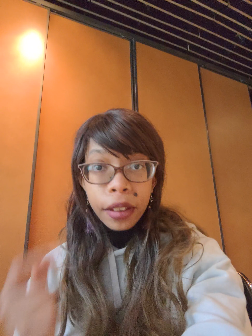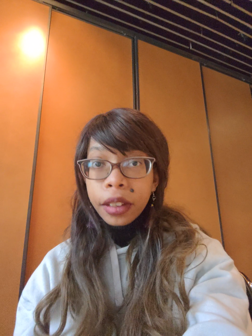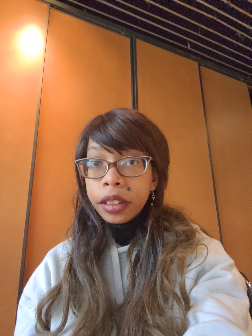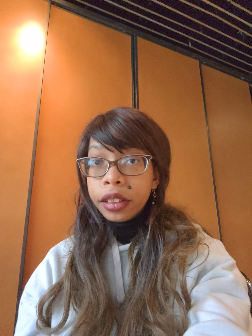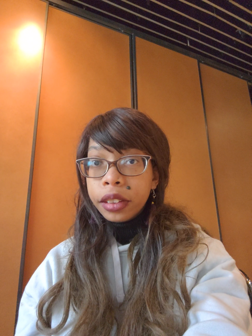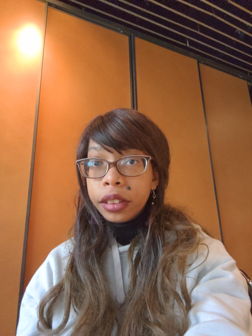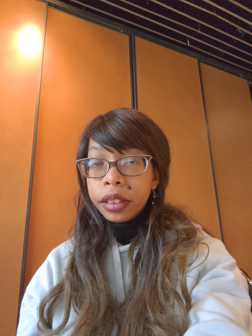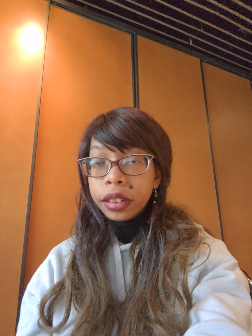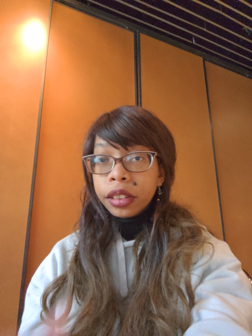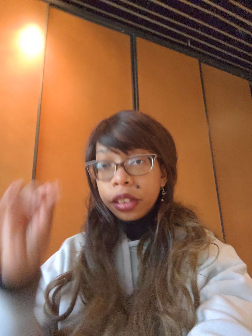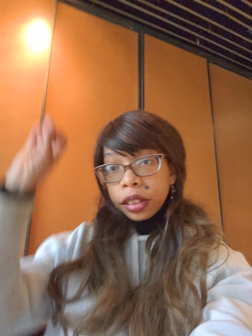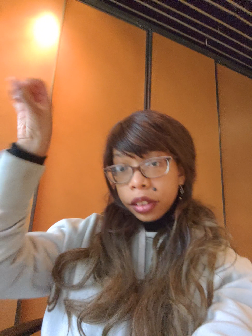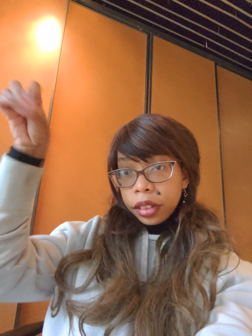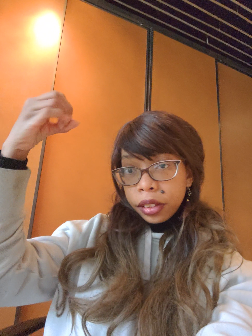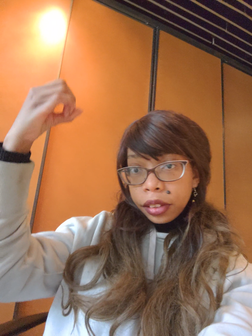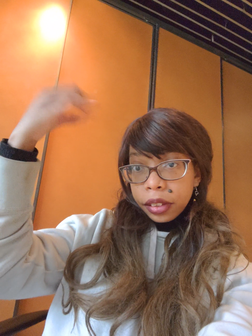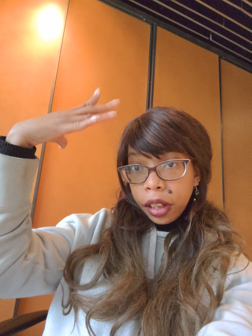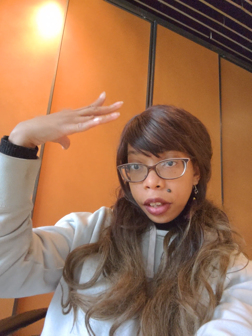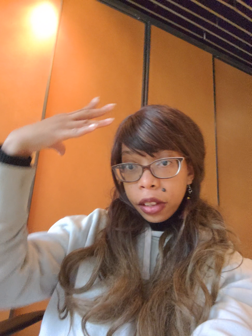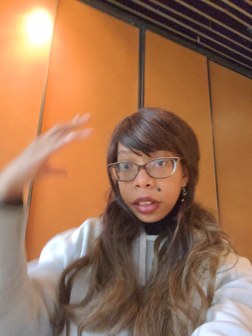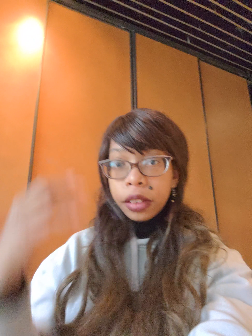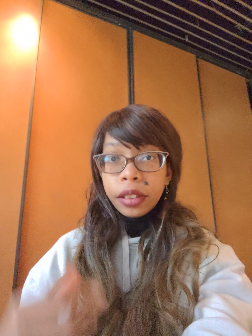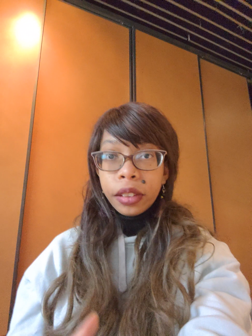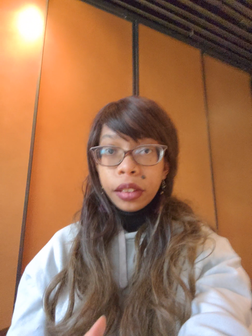sun